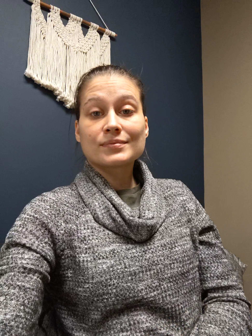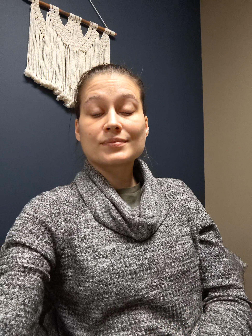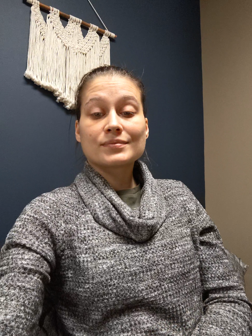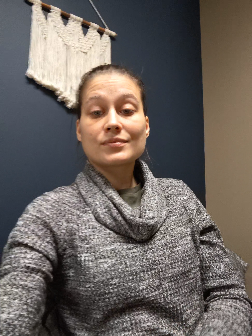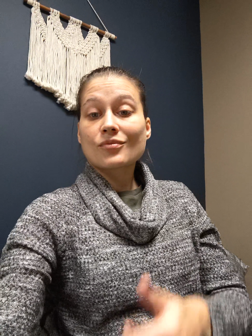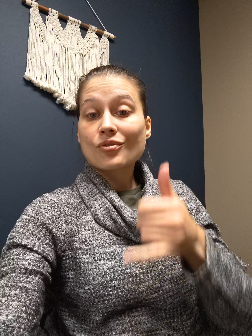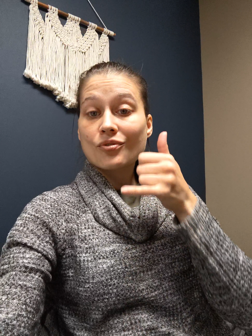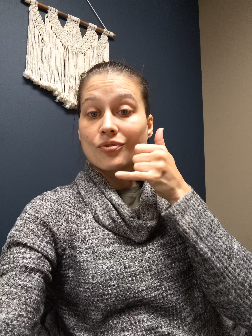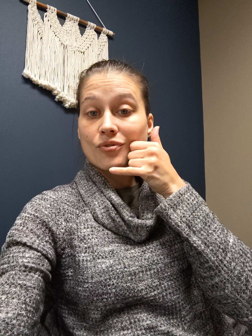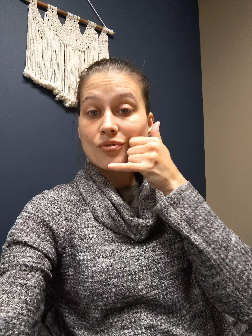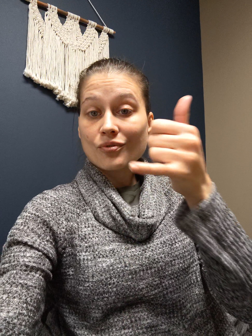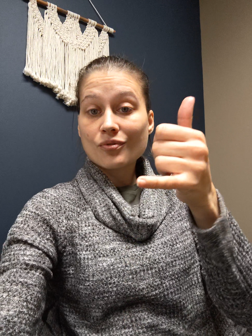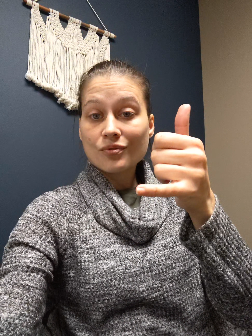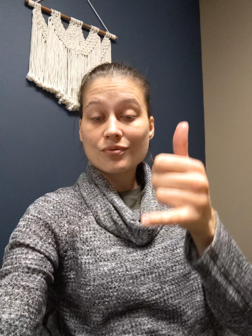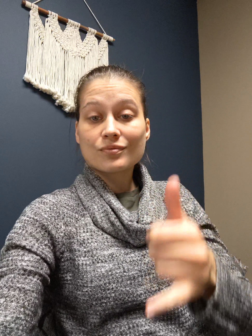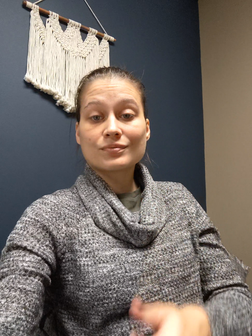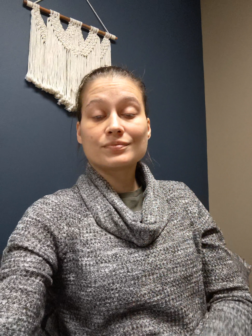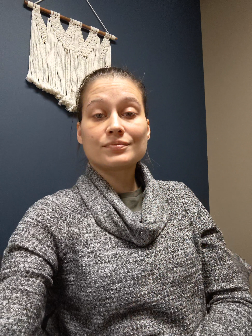call on the phone